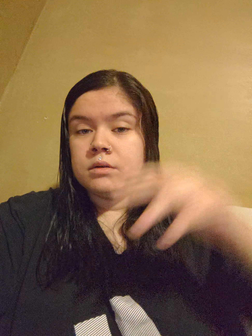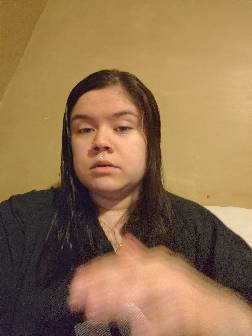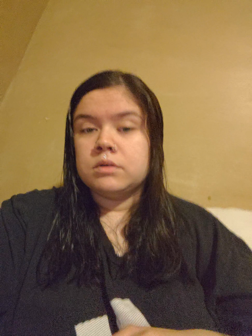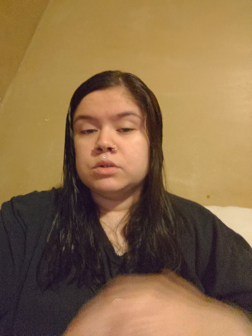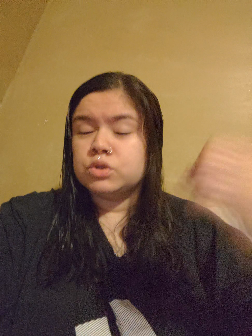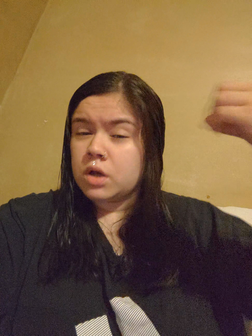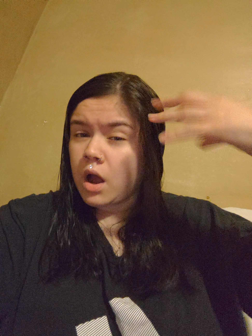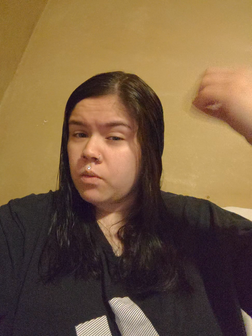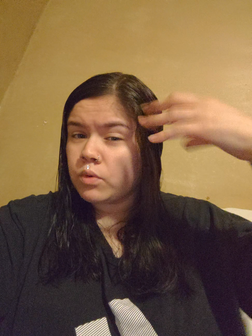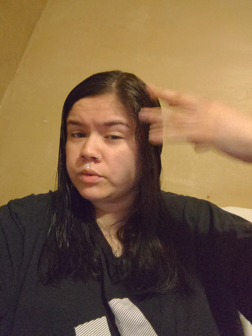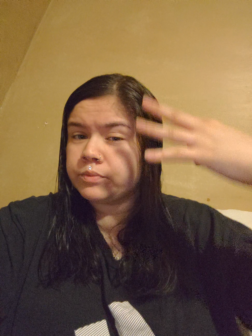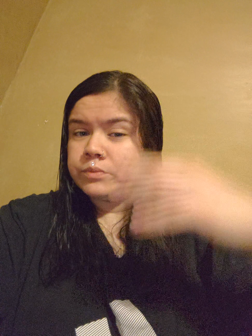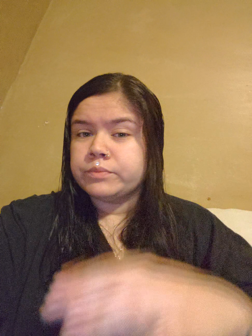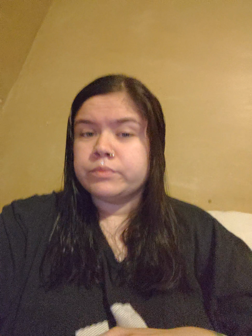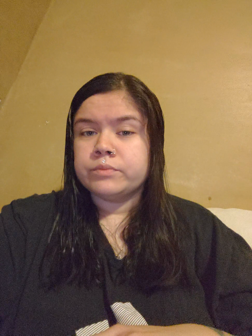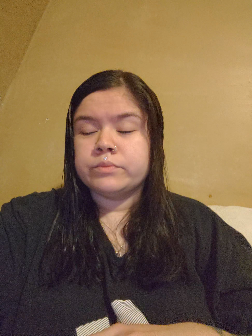shower